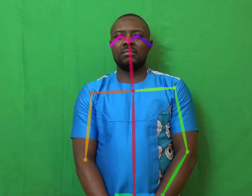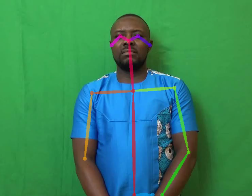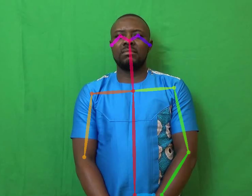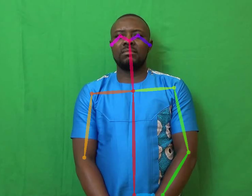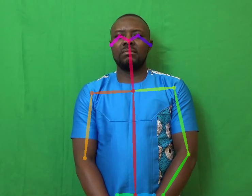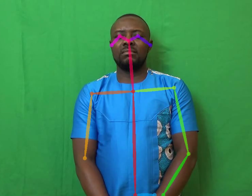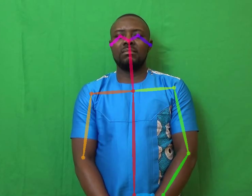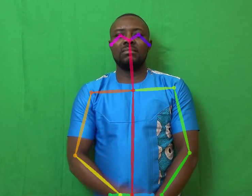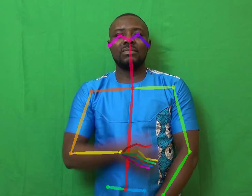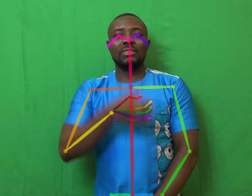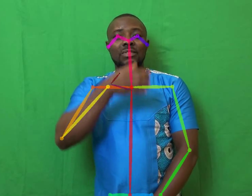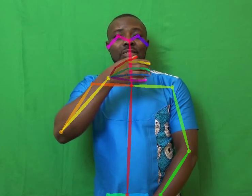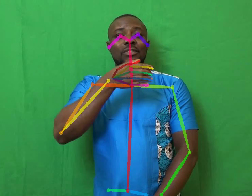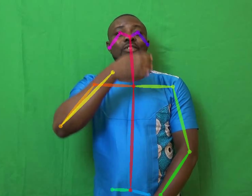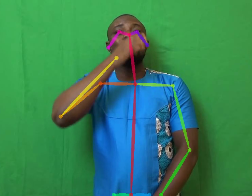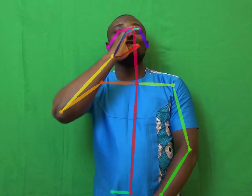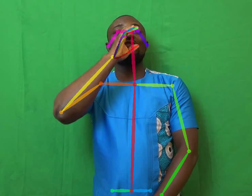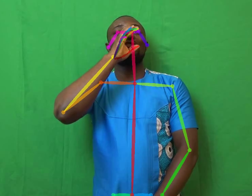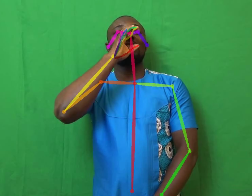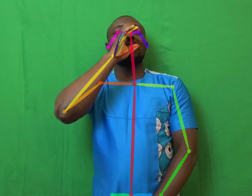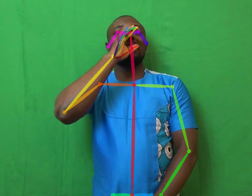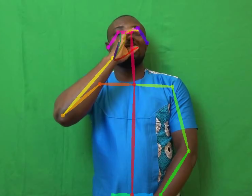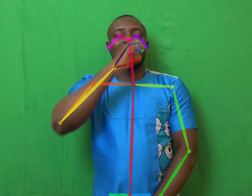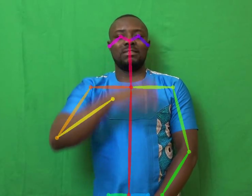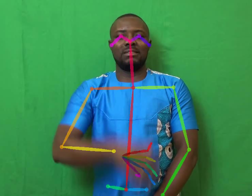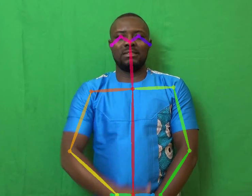drink